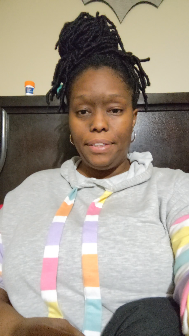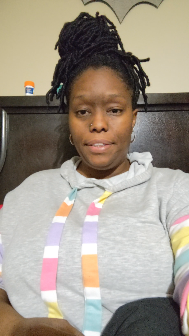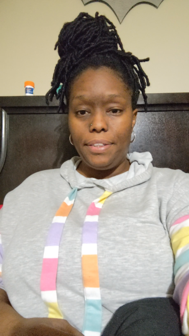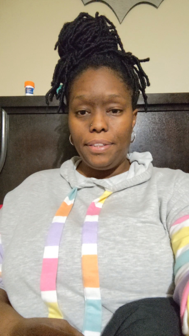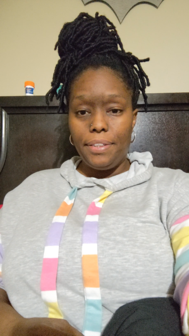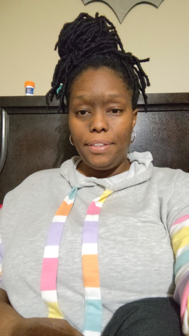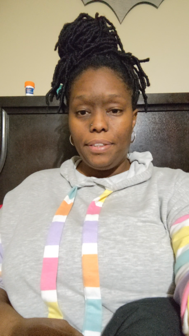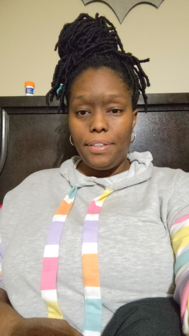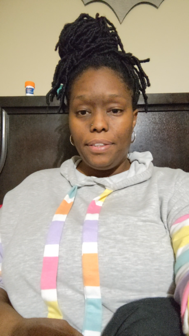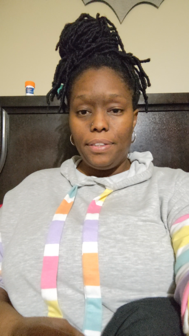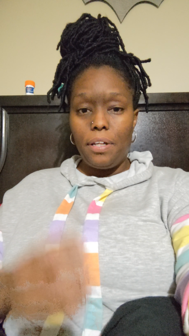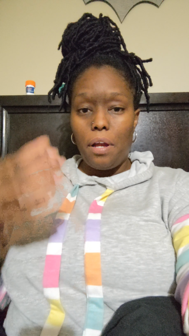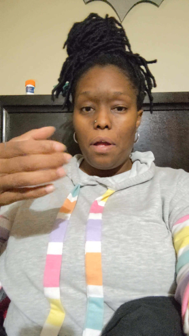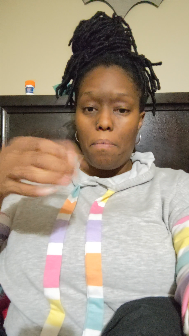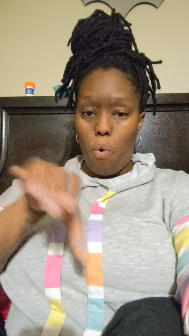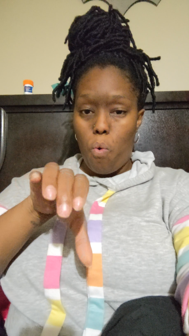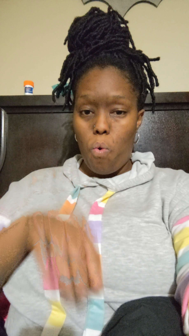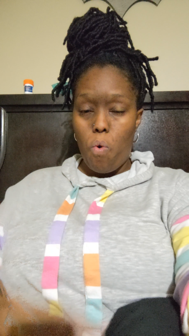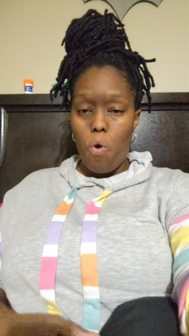pour